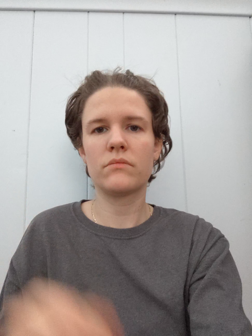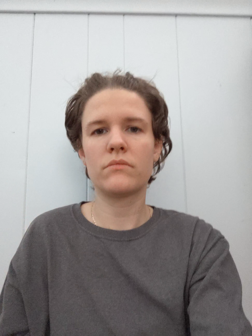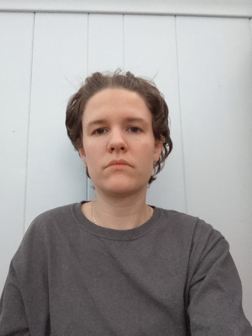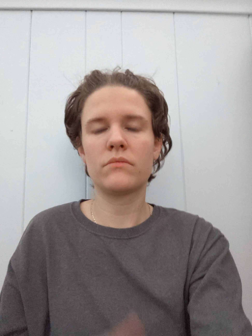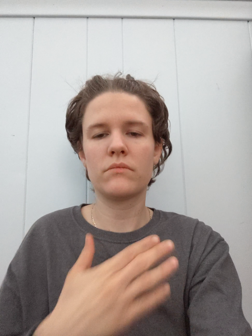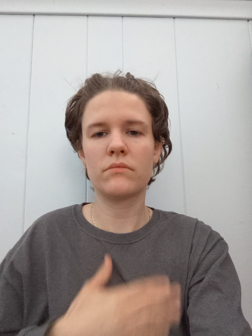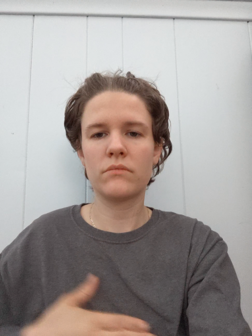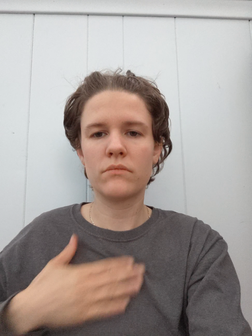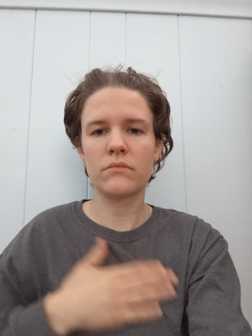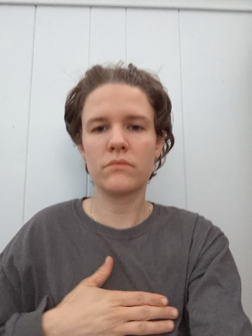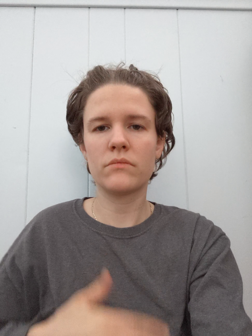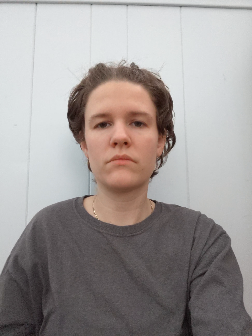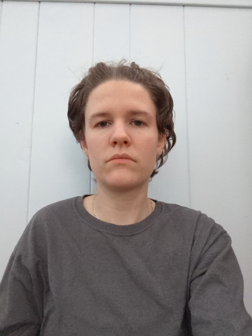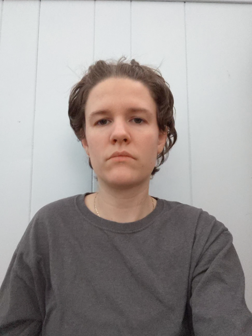please